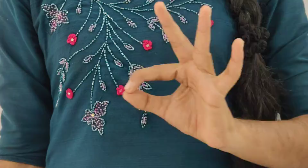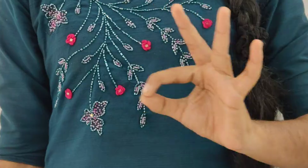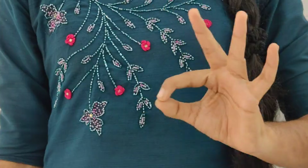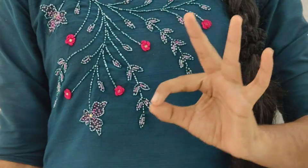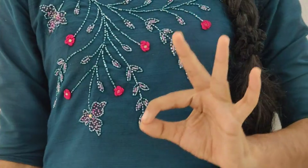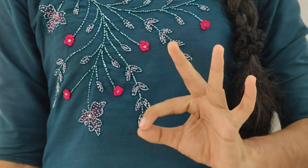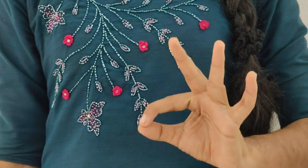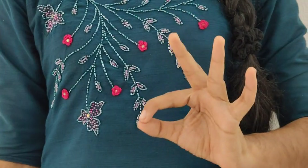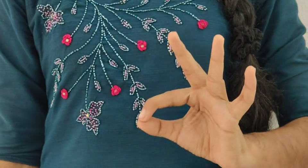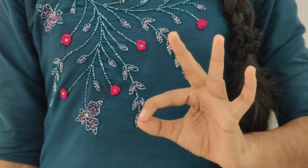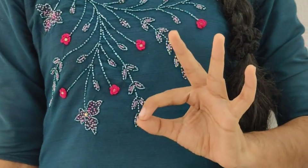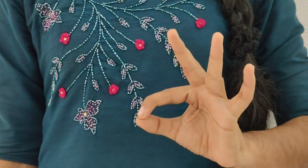ഔ